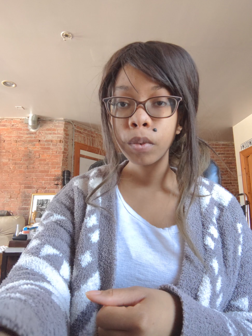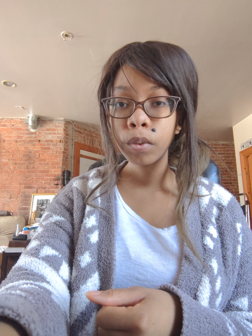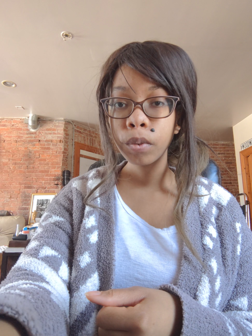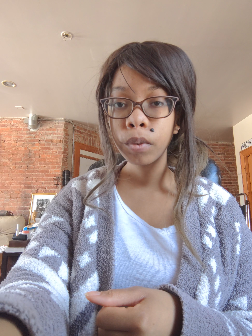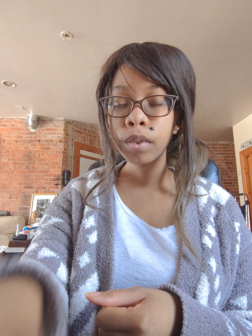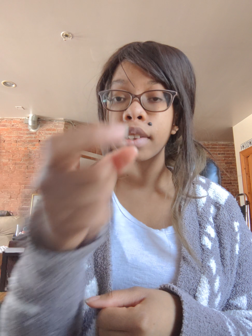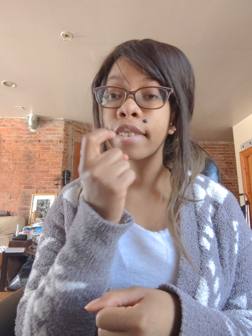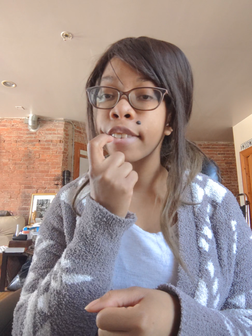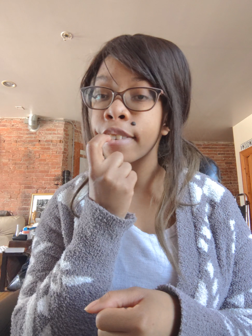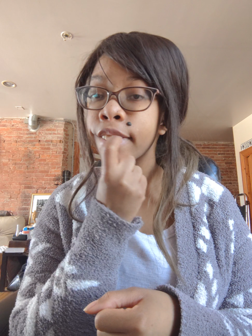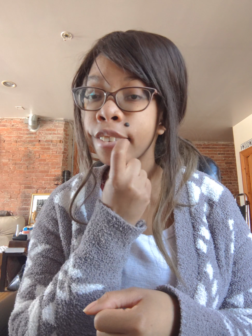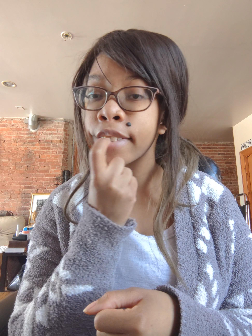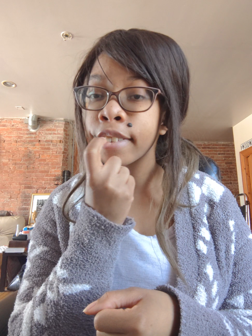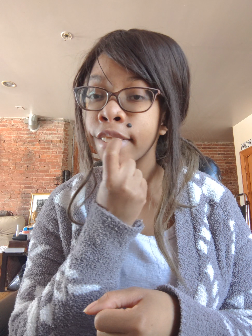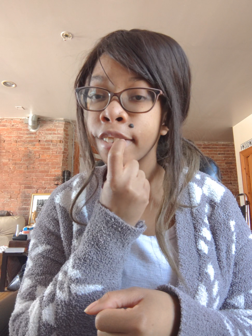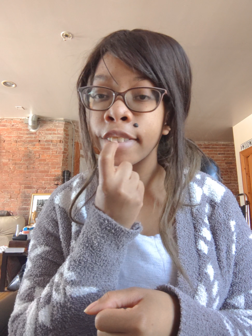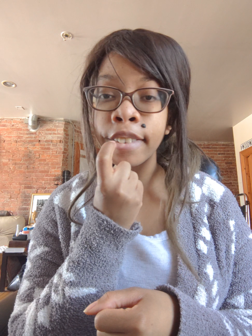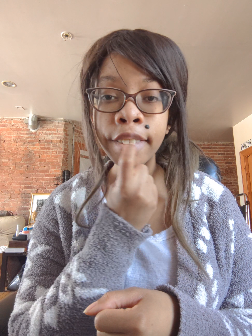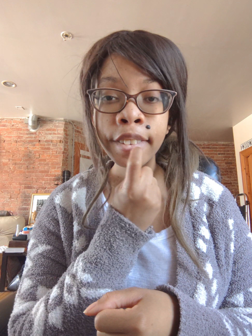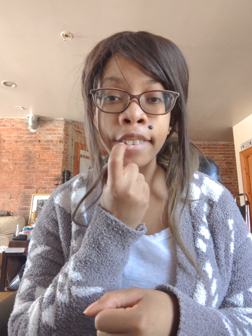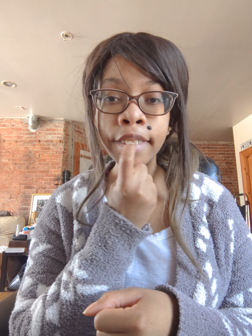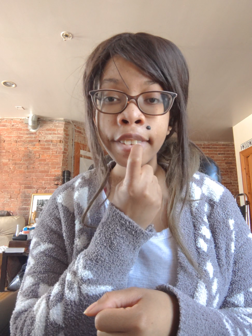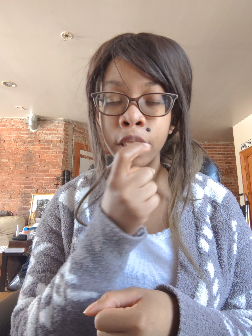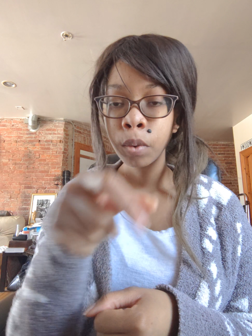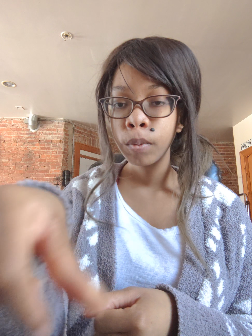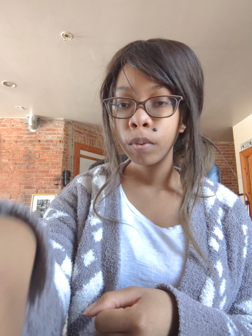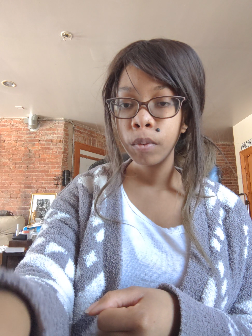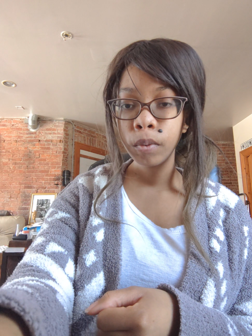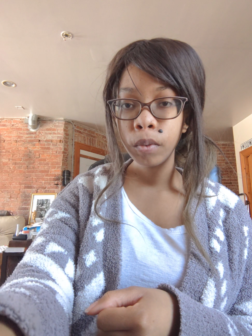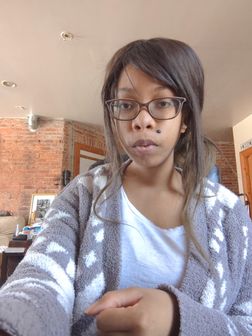tooth